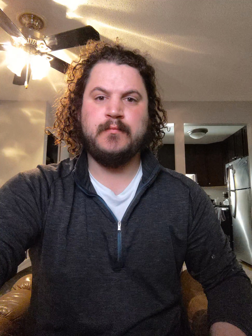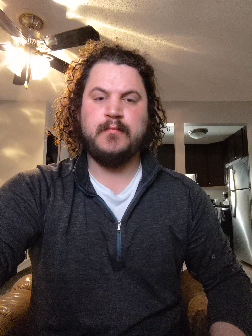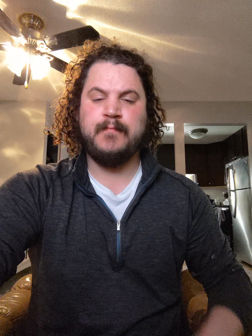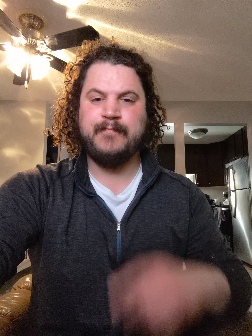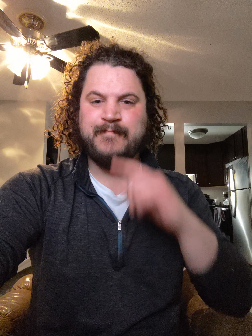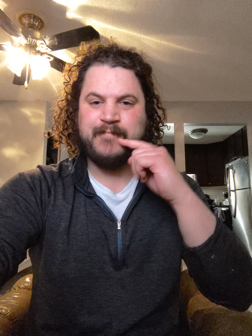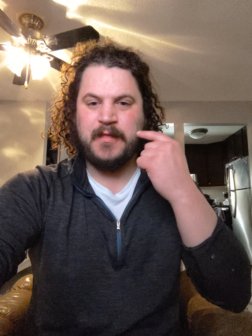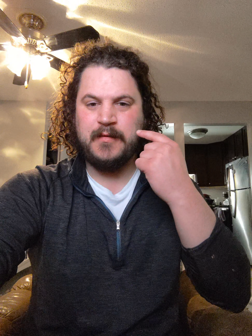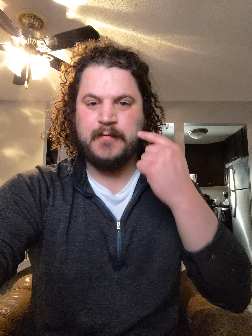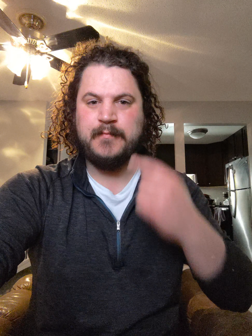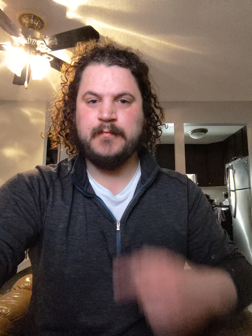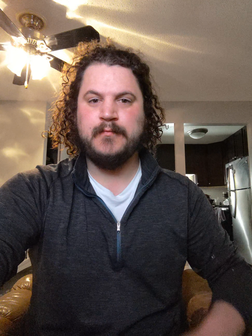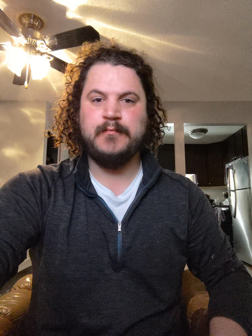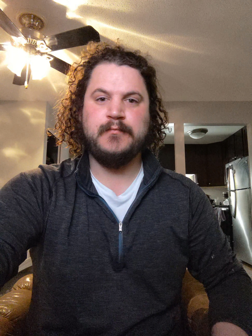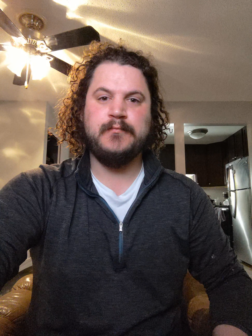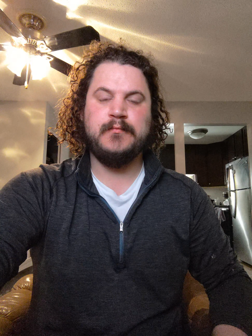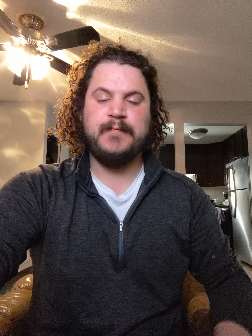smile